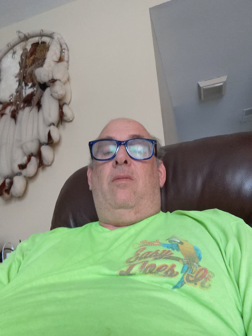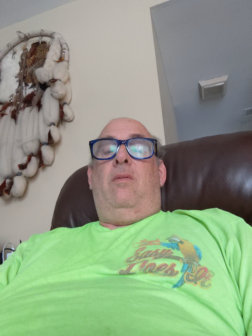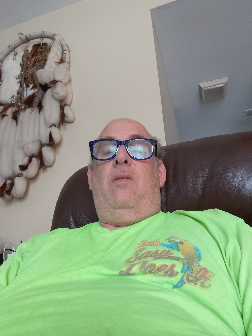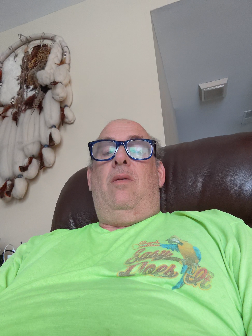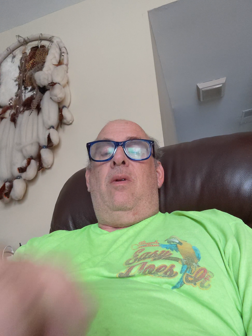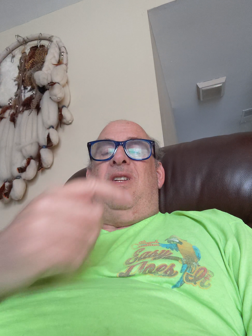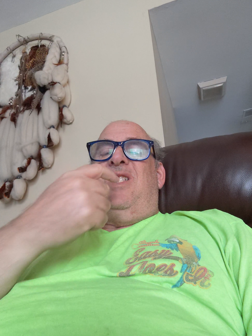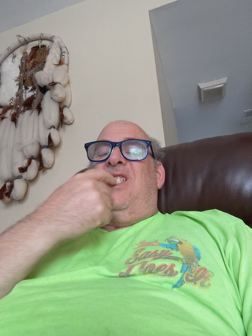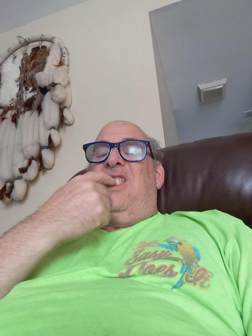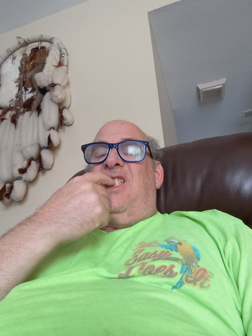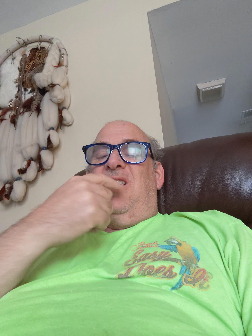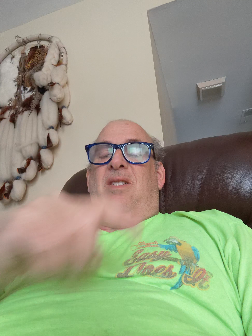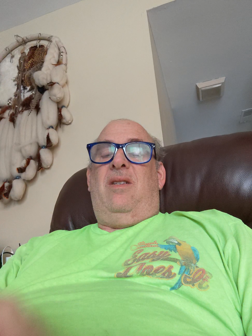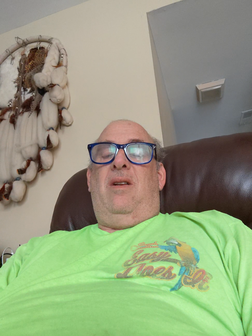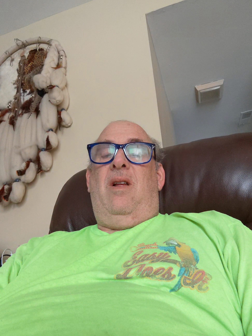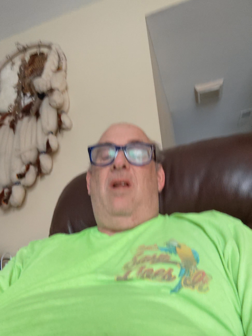window